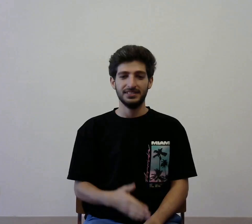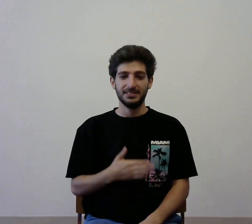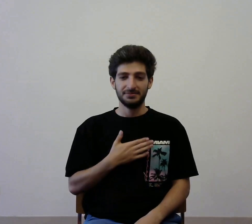mən